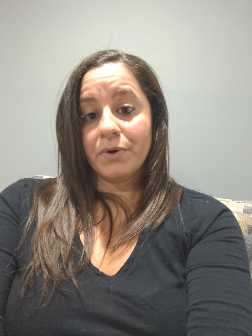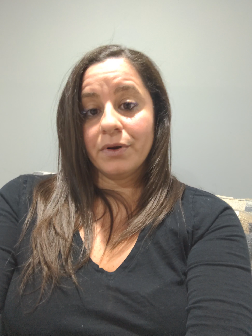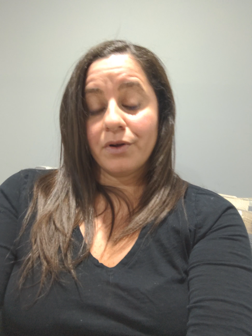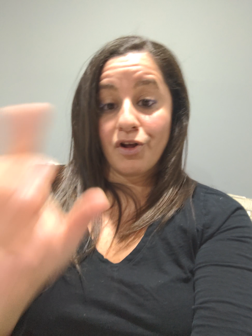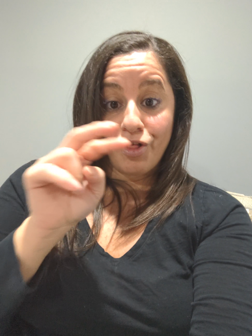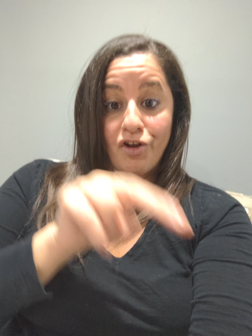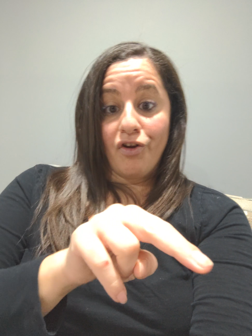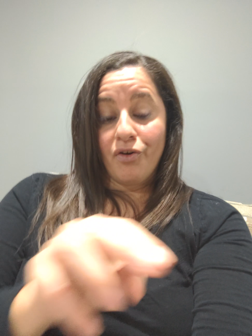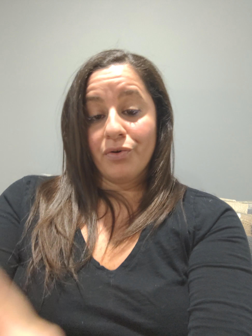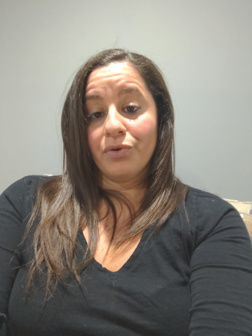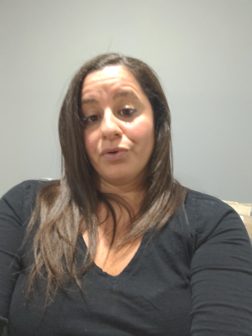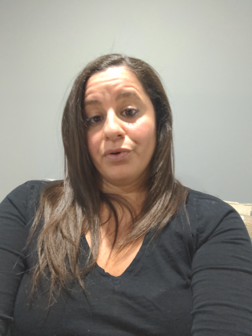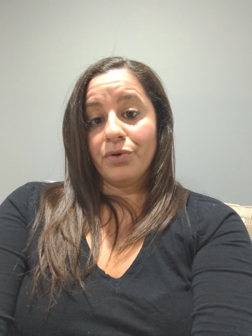look